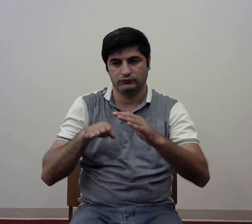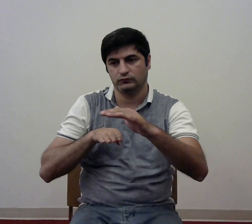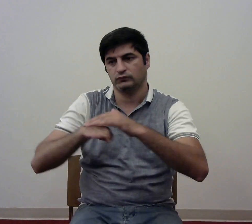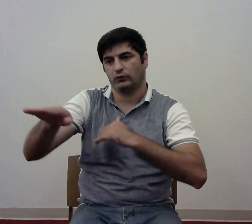getmək